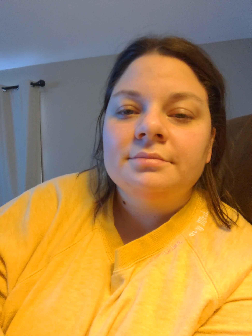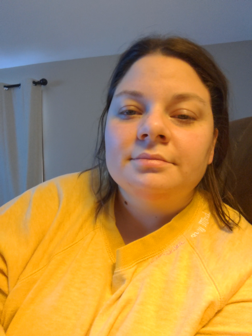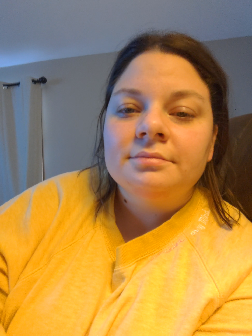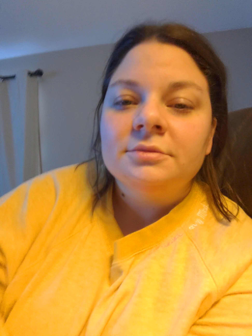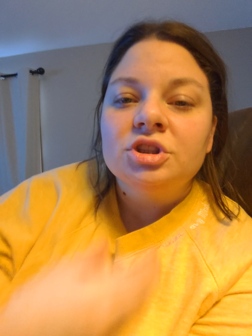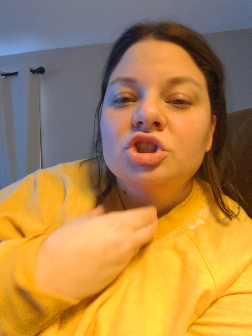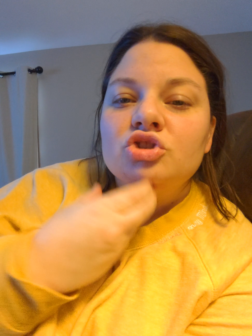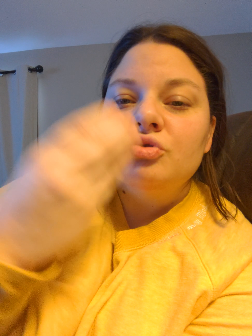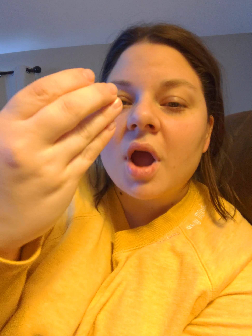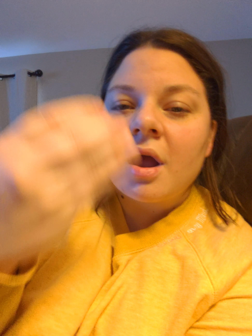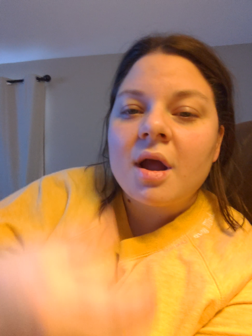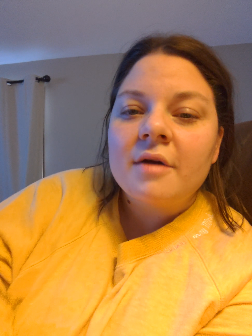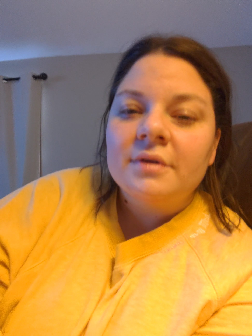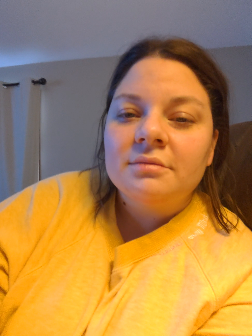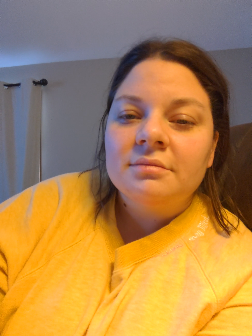giraffe